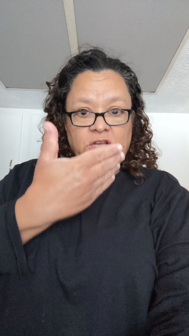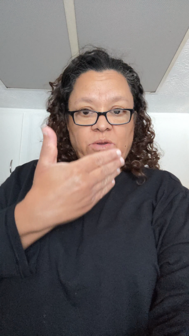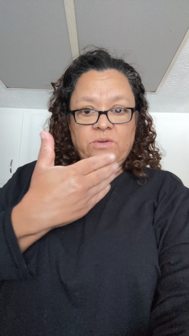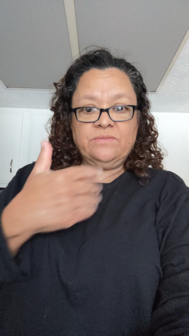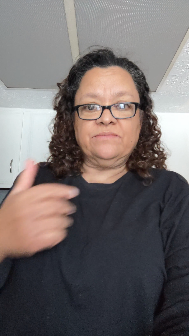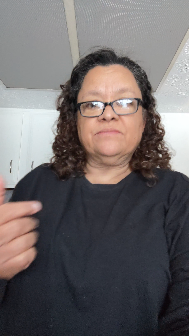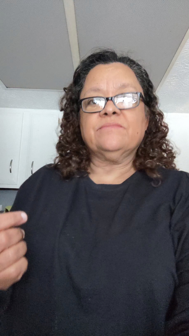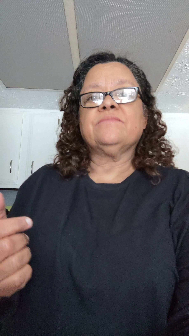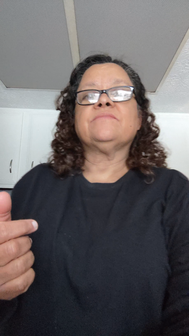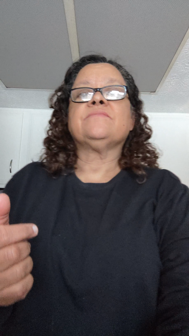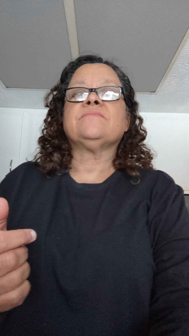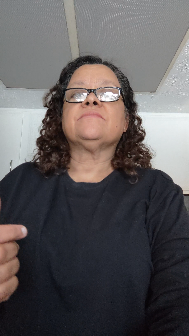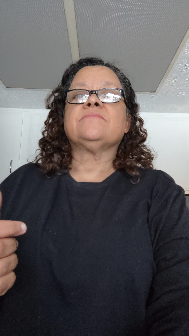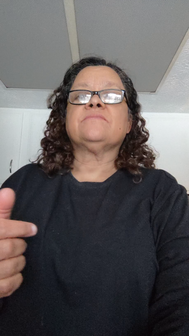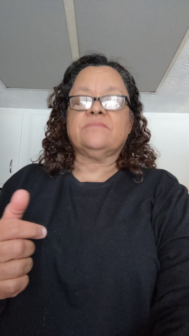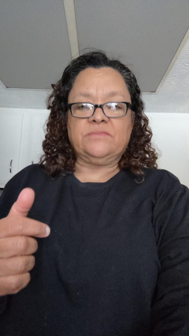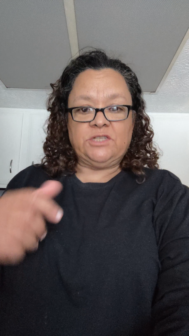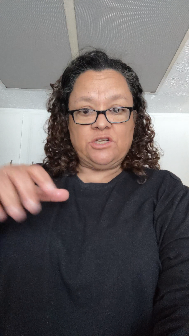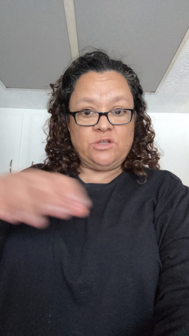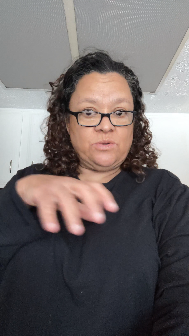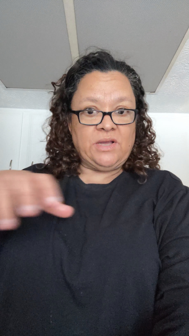does